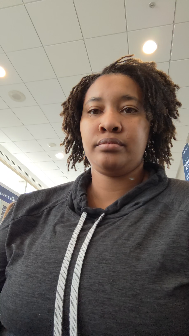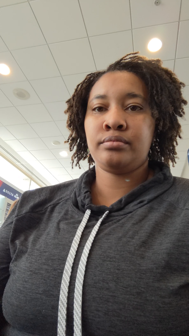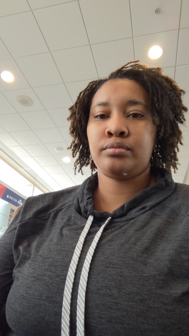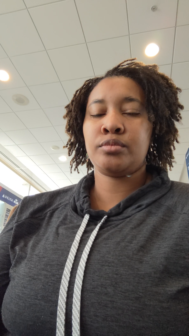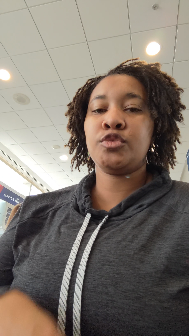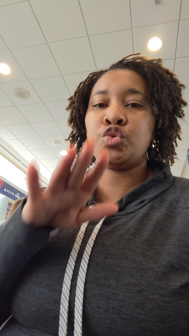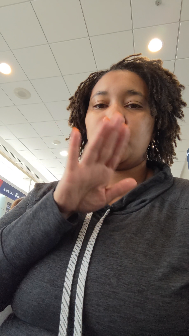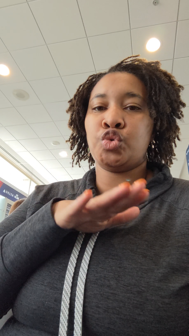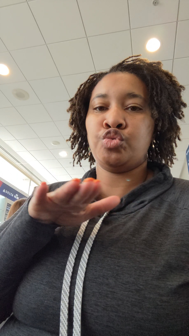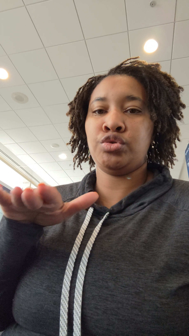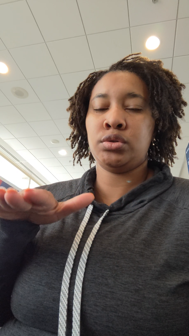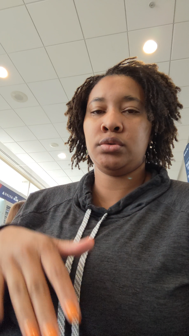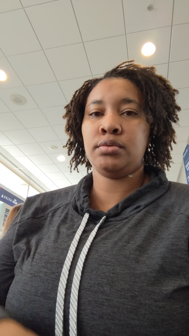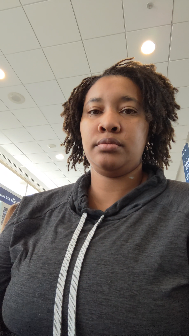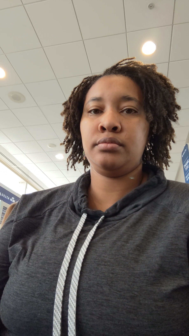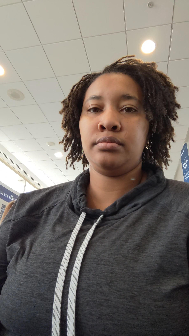children